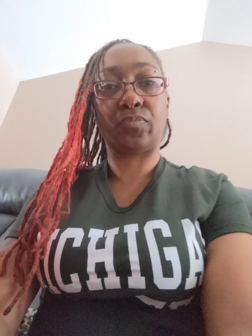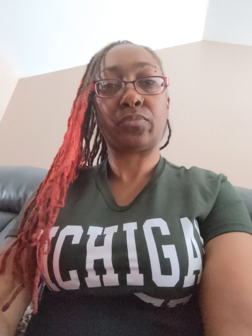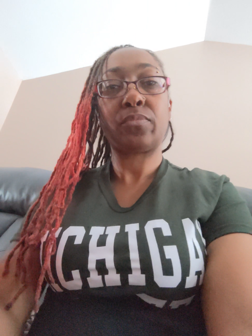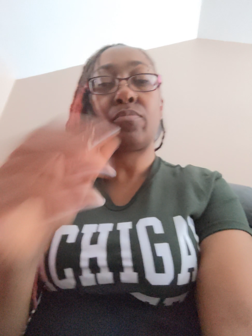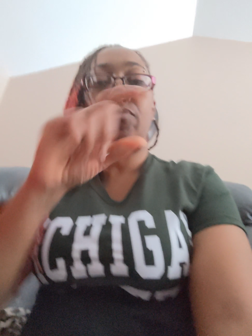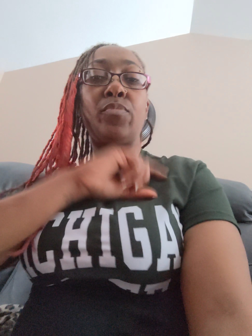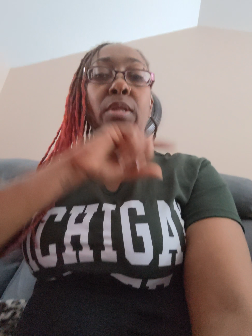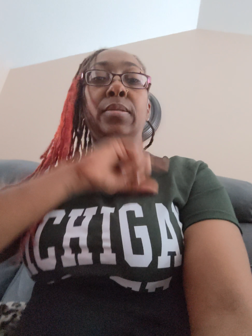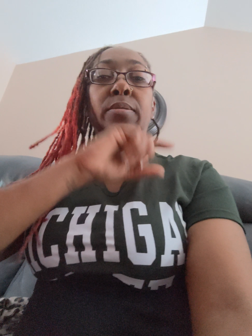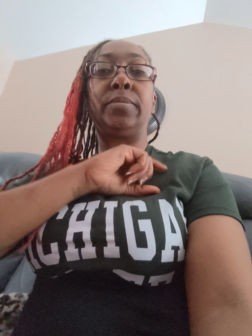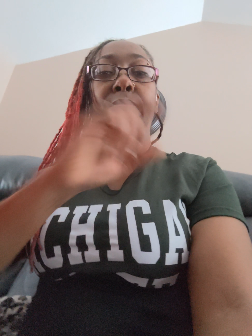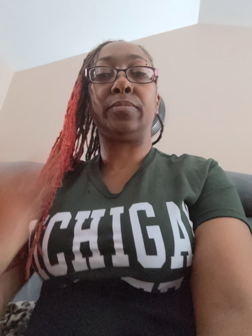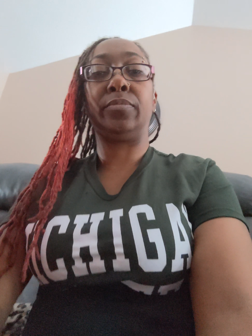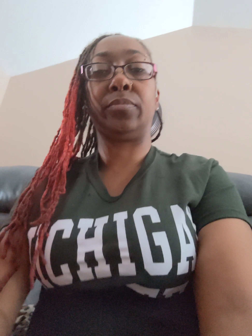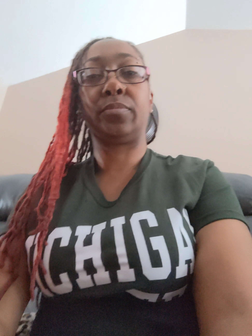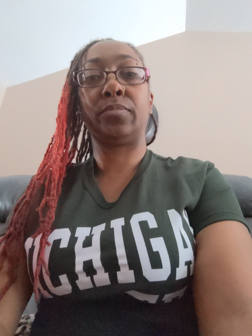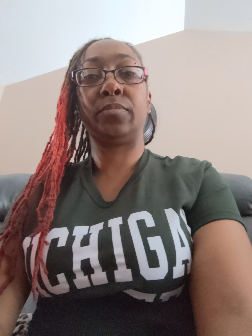police